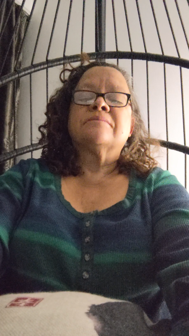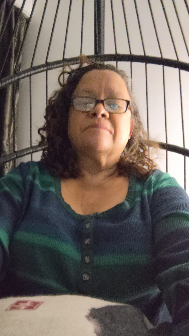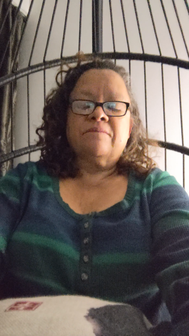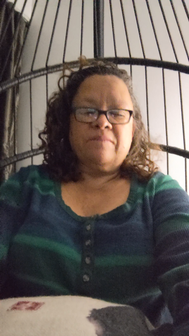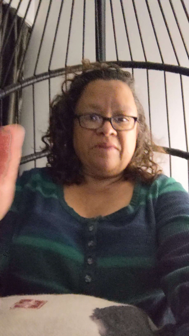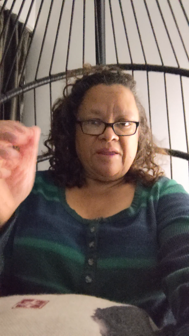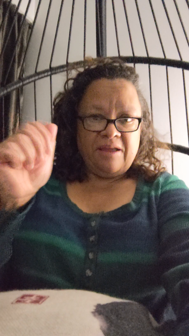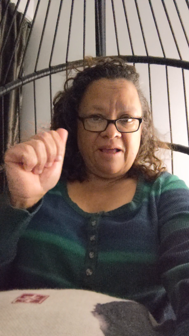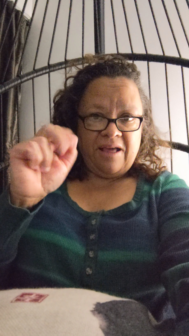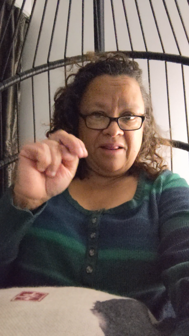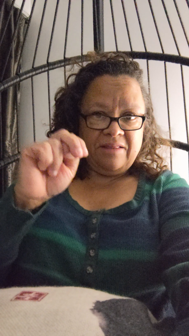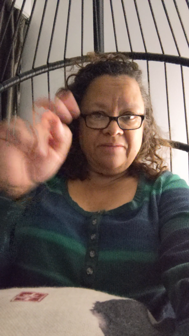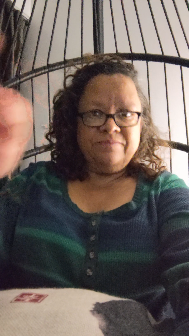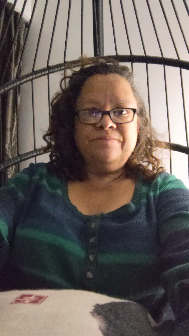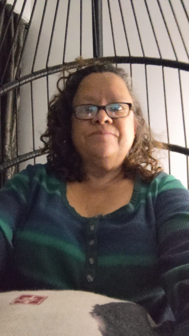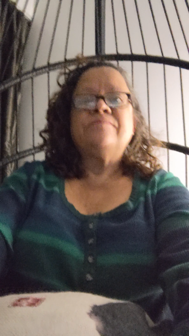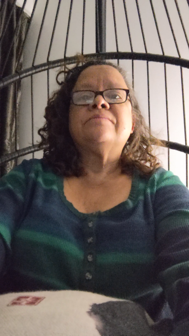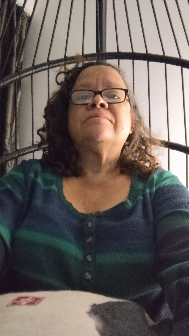an